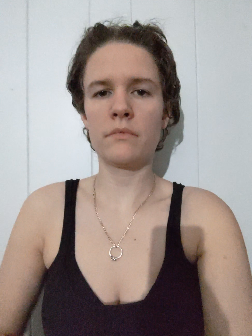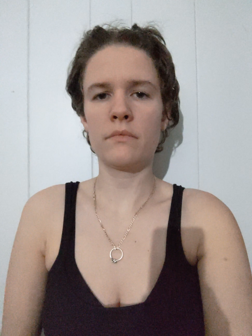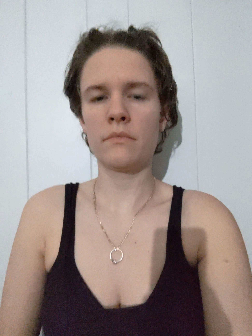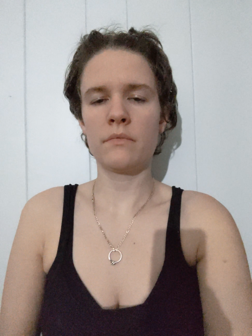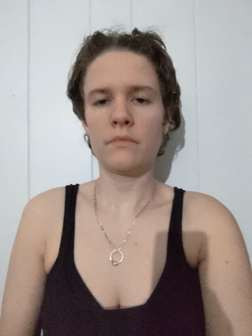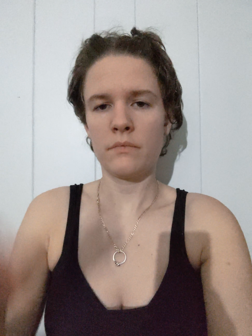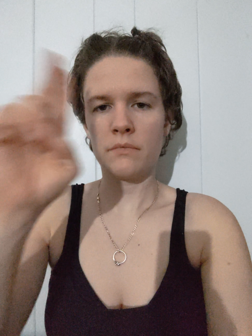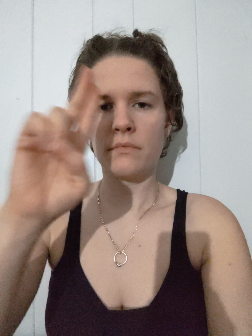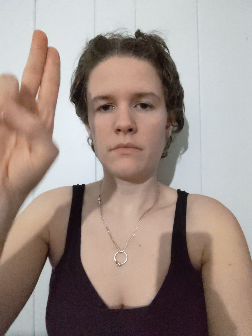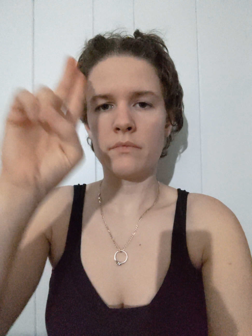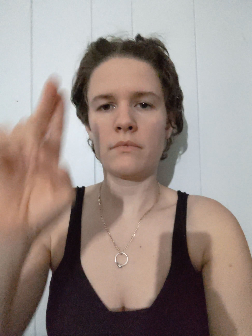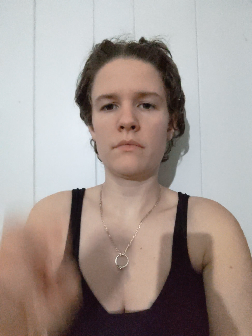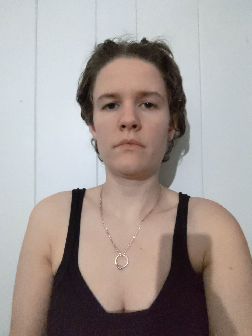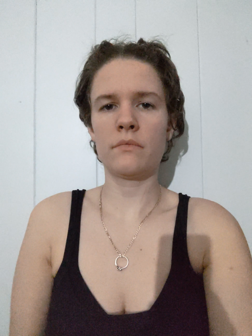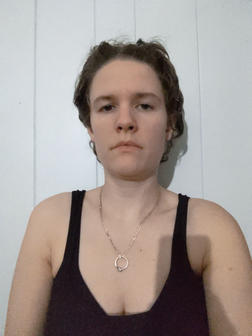uncle